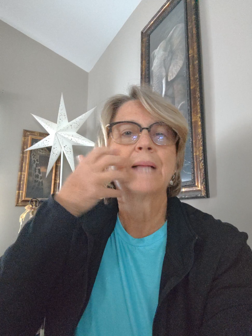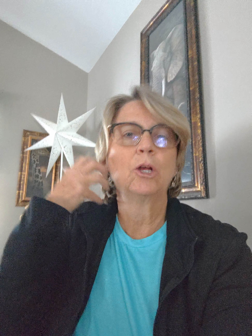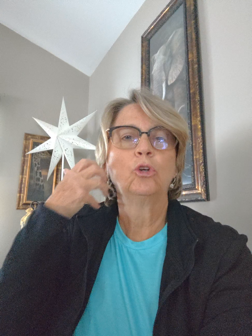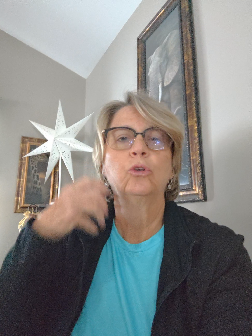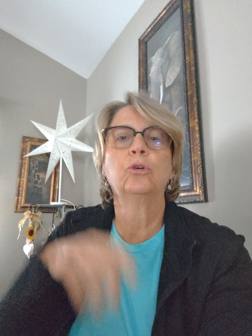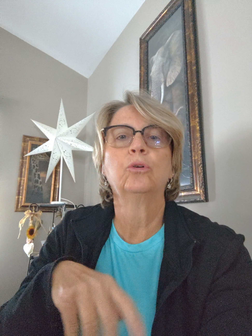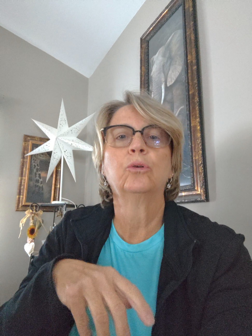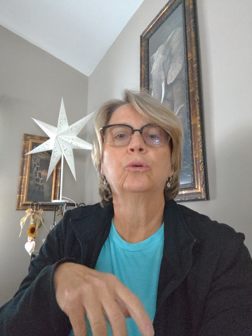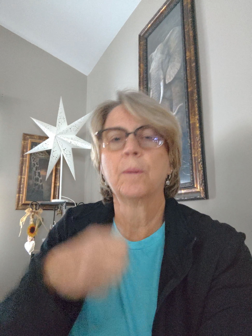tiger